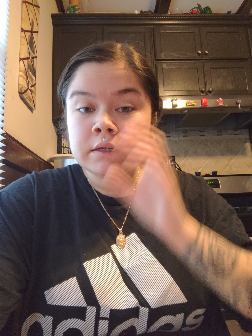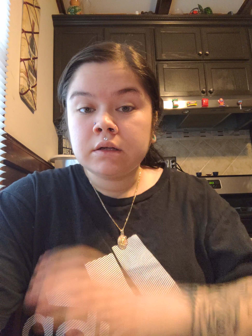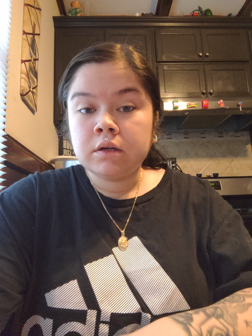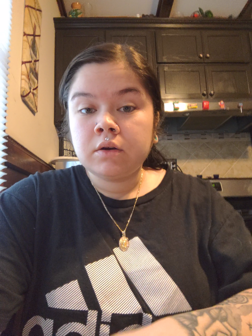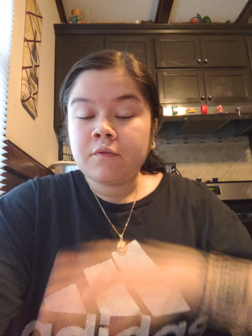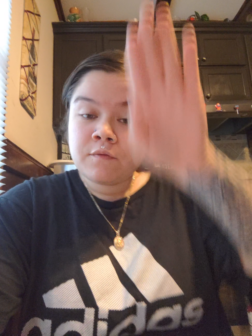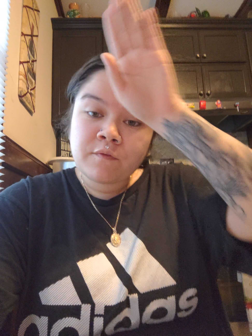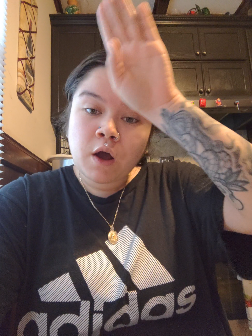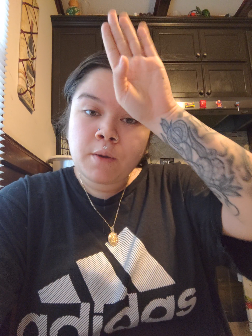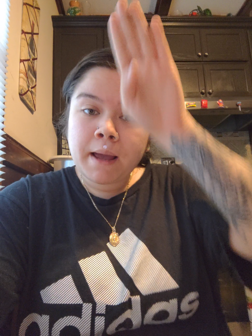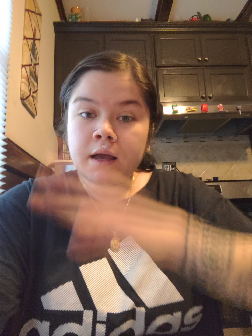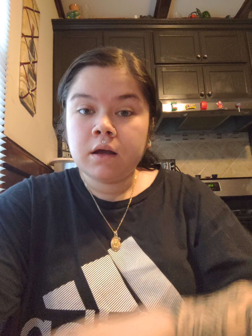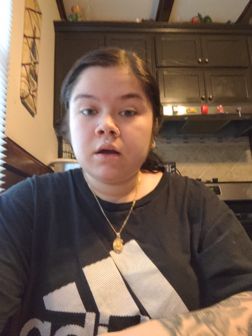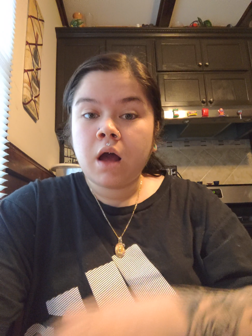fireman